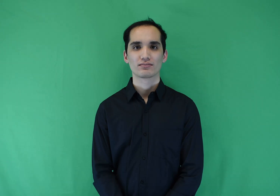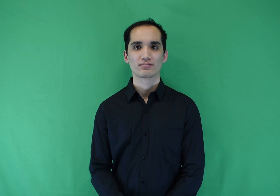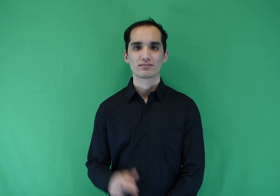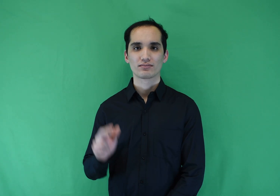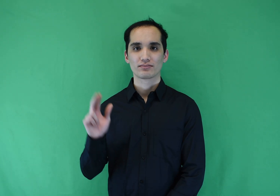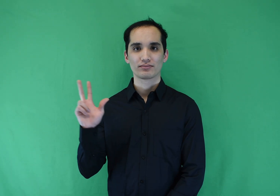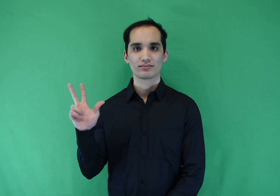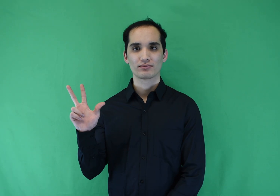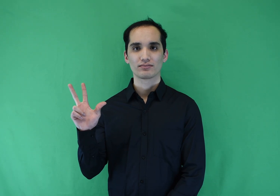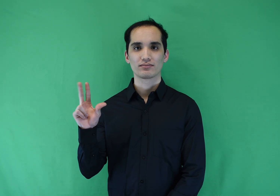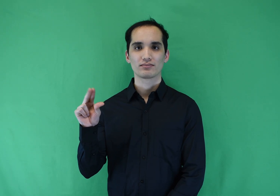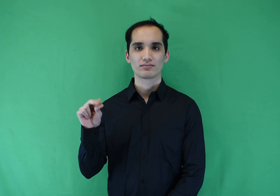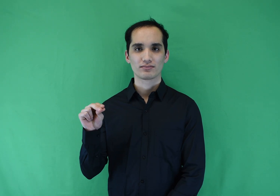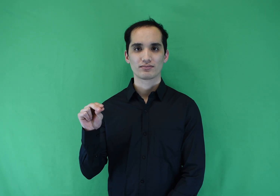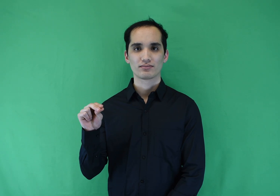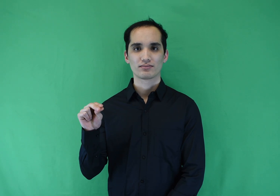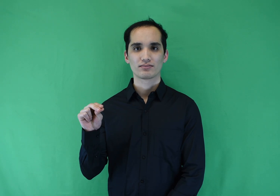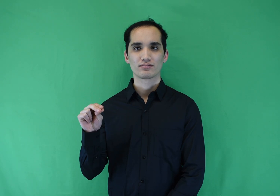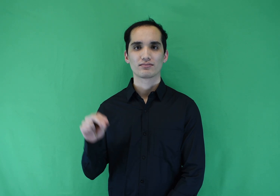no